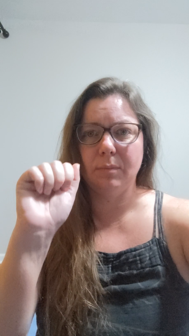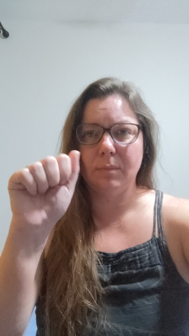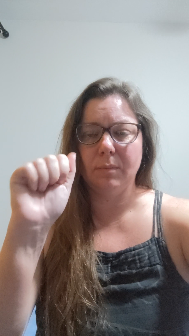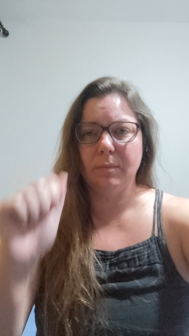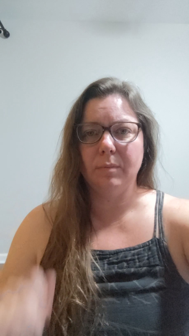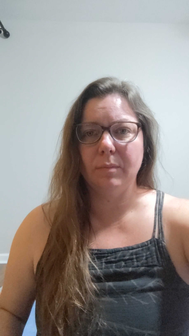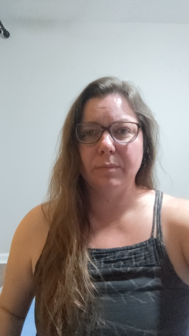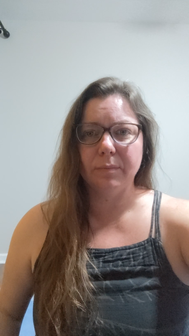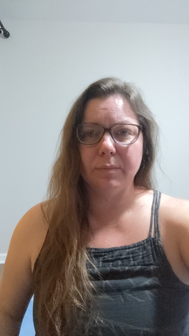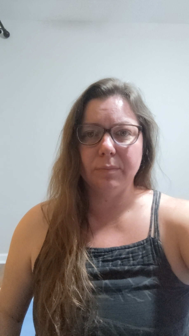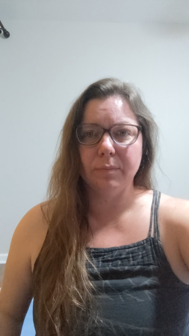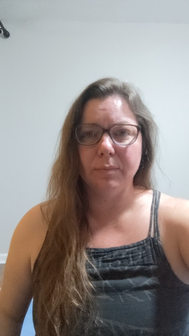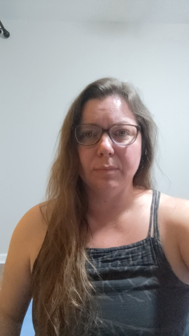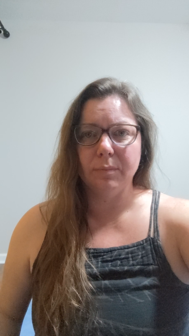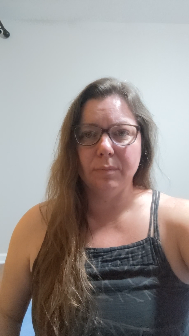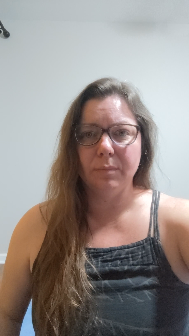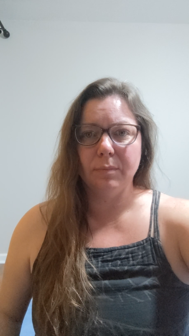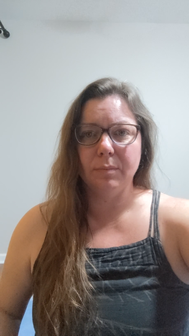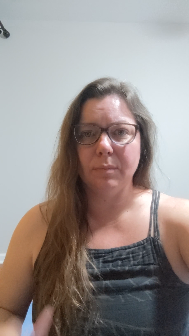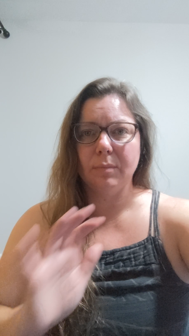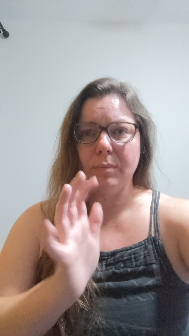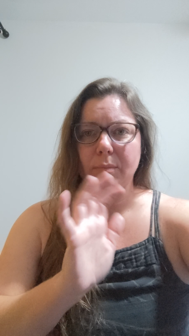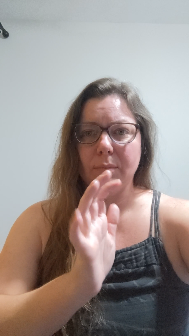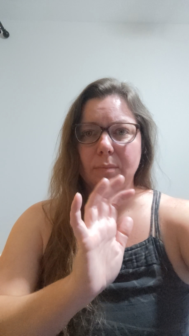cheese